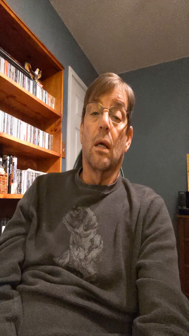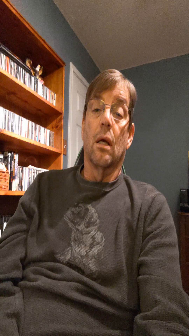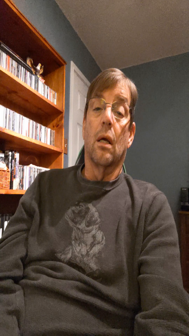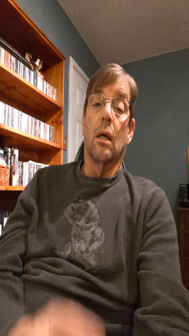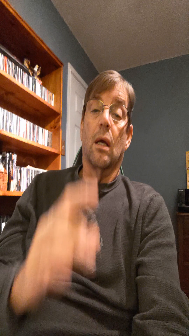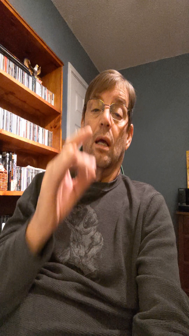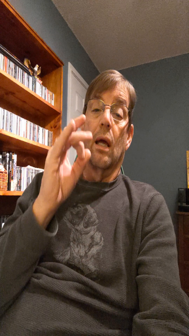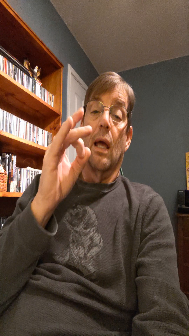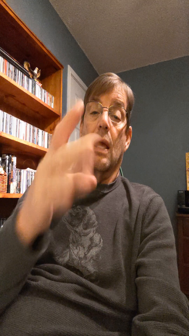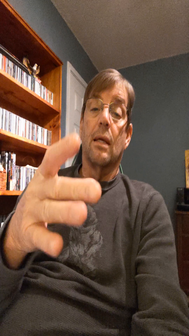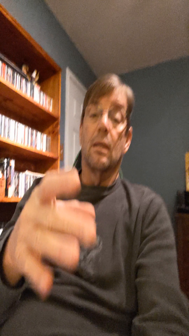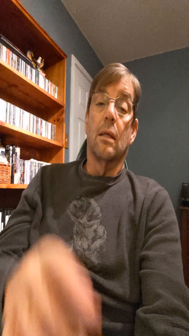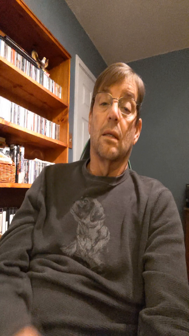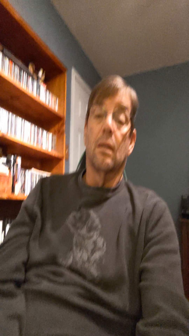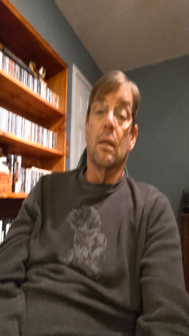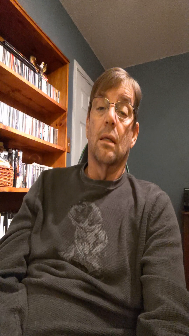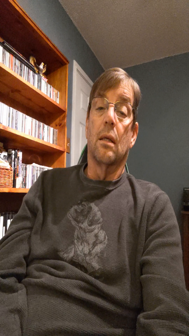hate